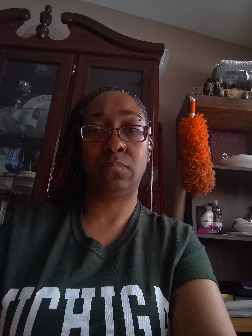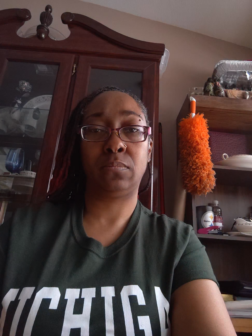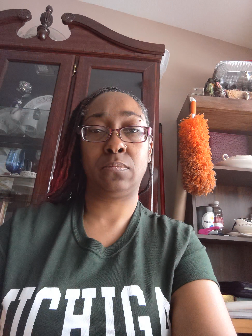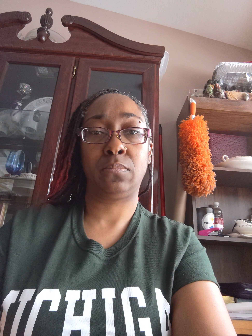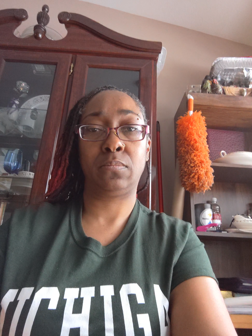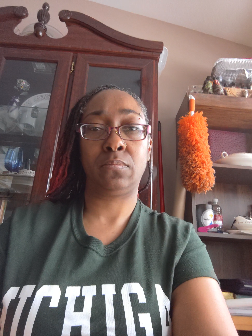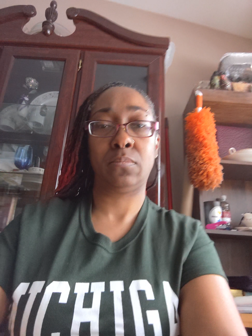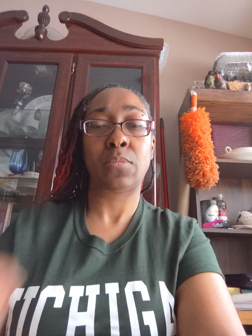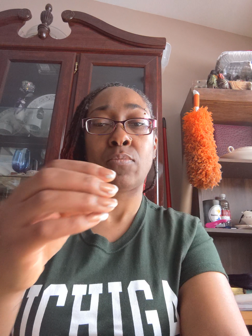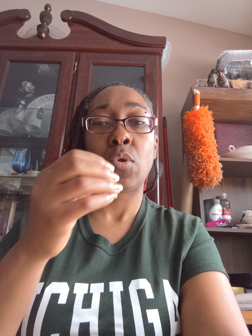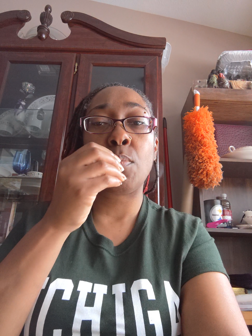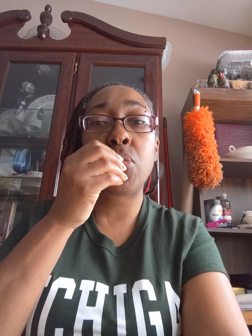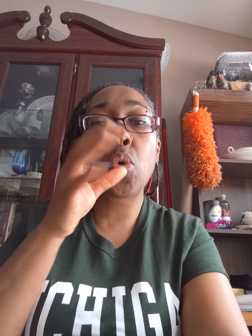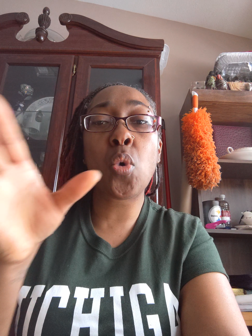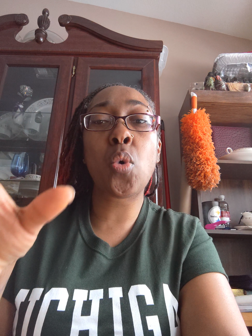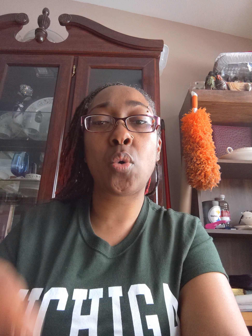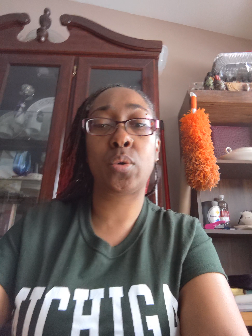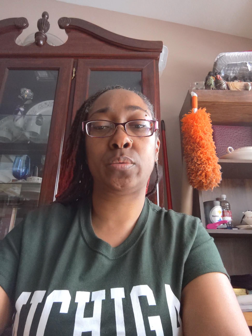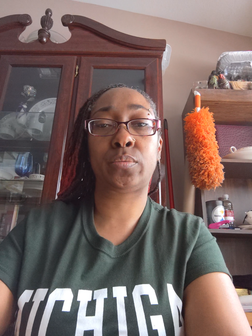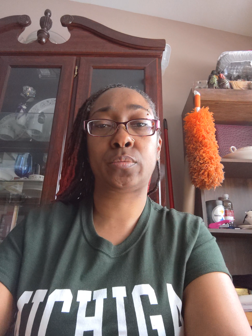blow